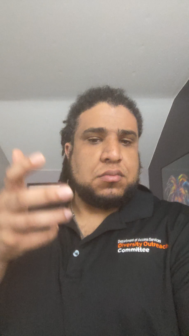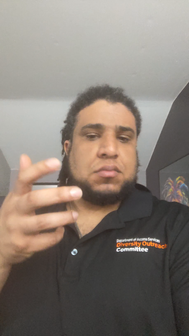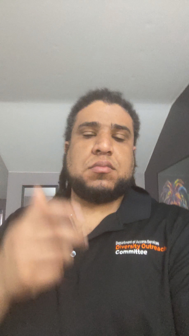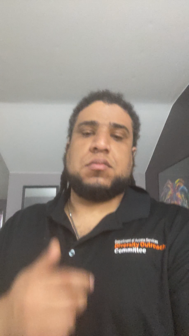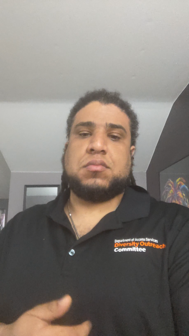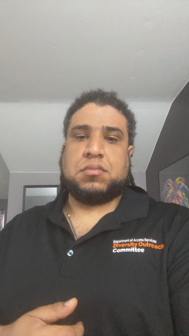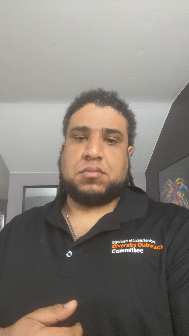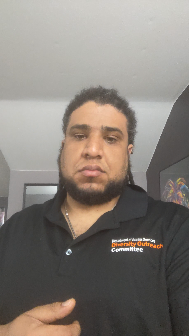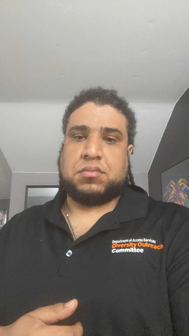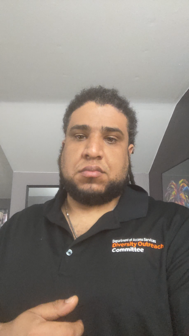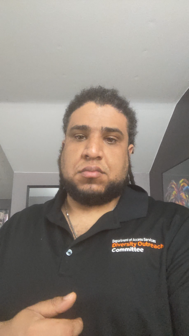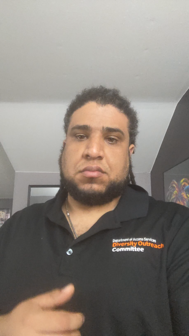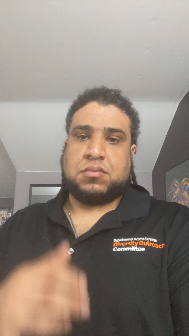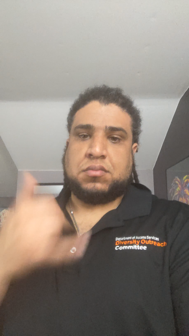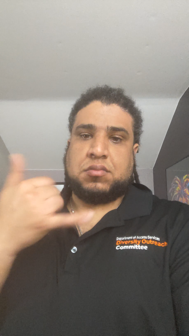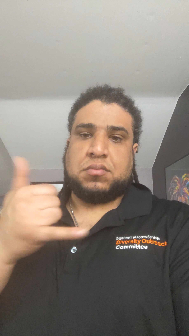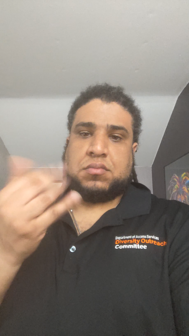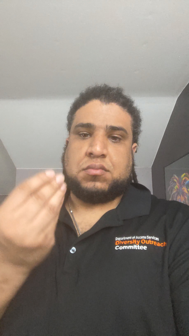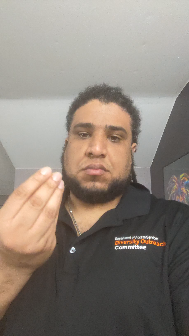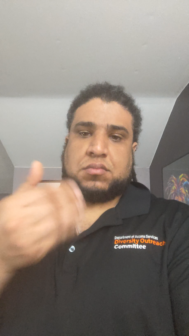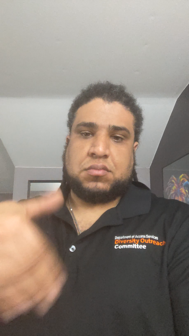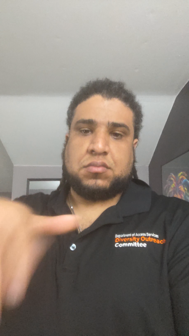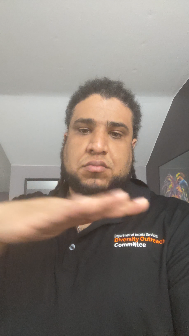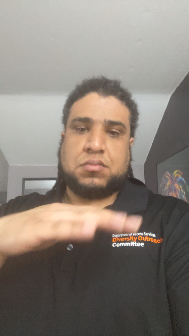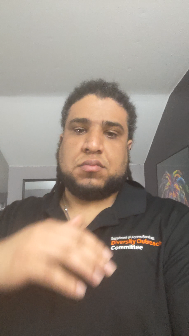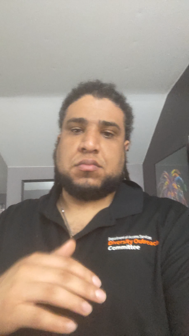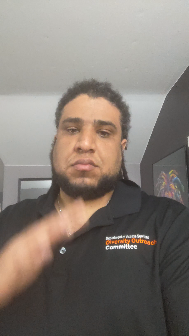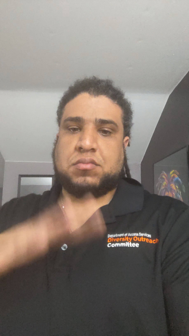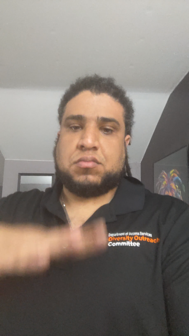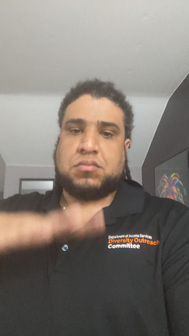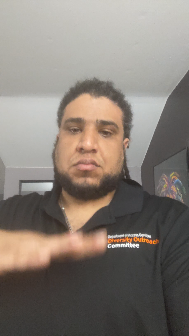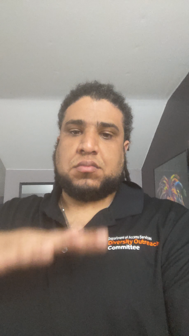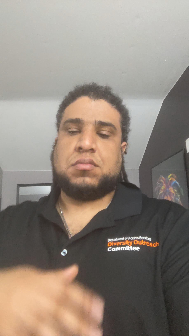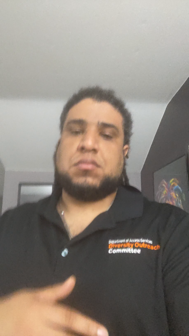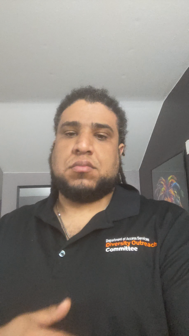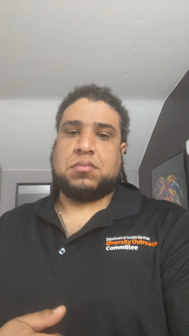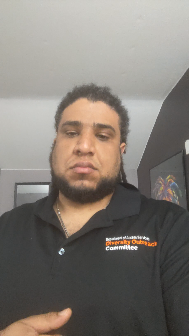playground